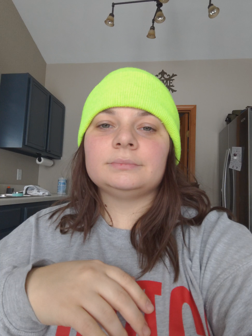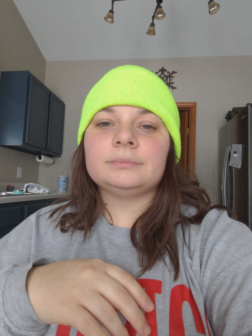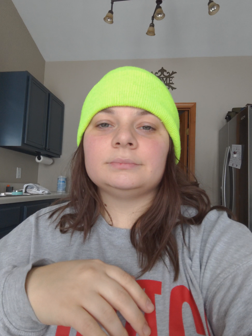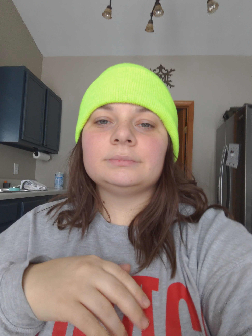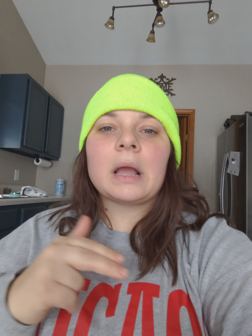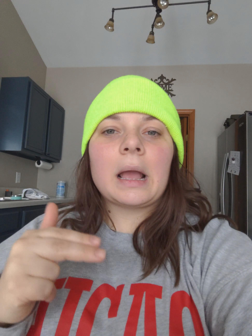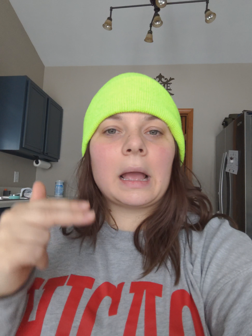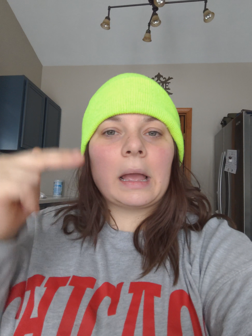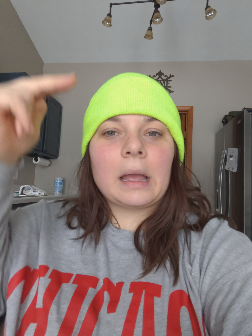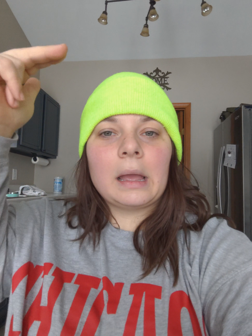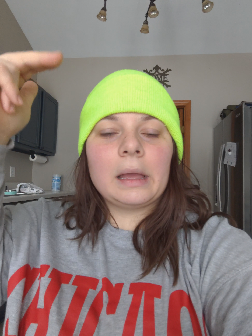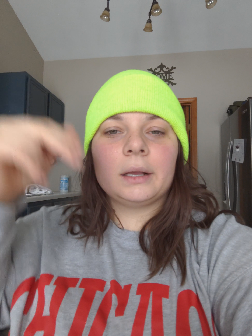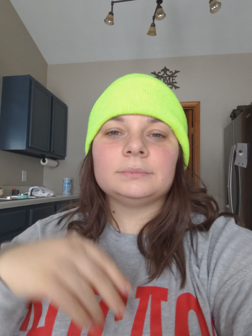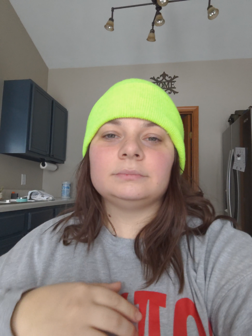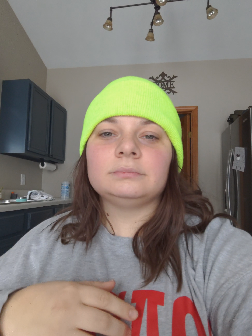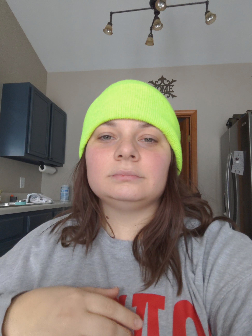high